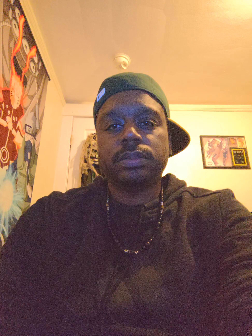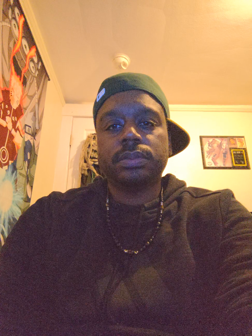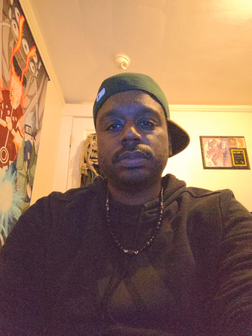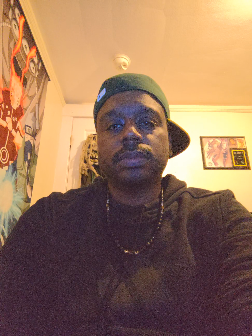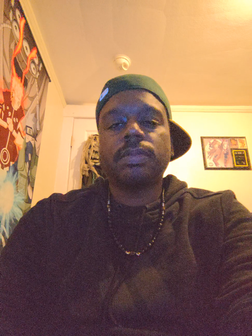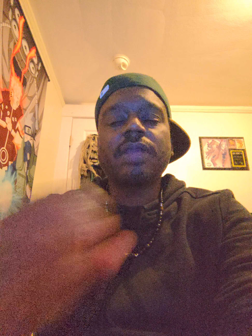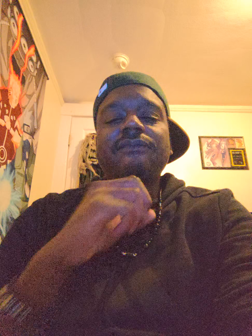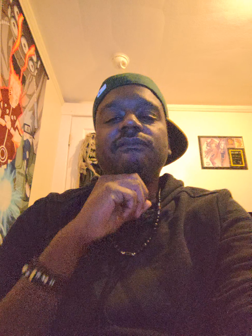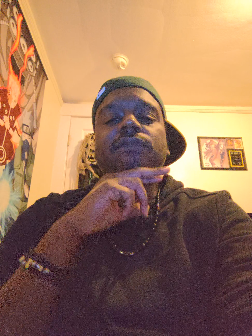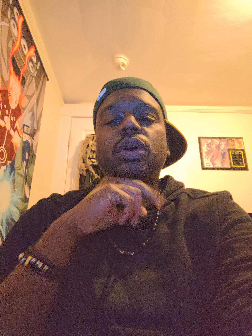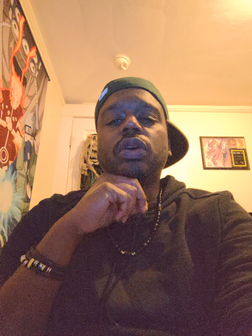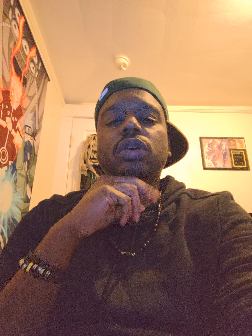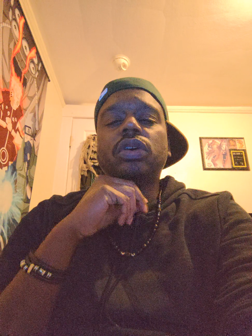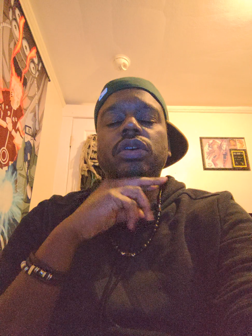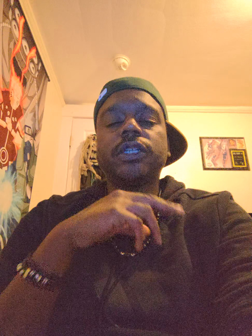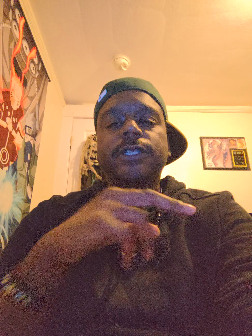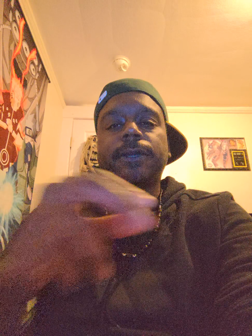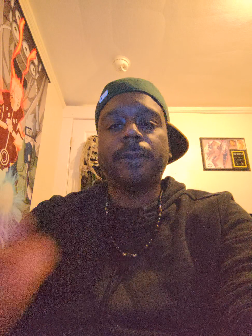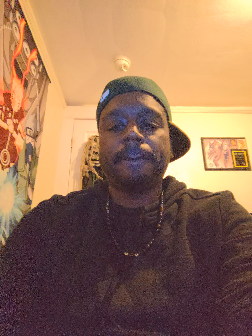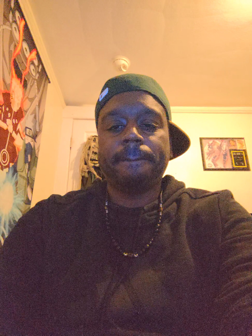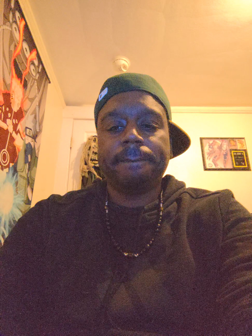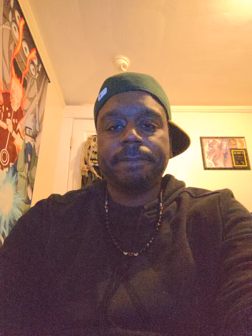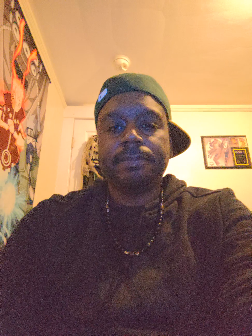frog